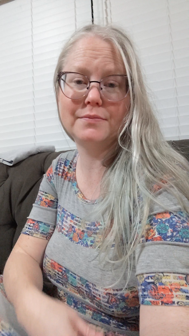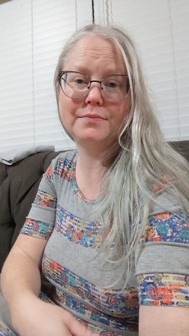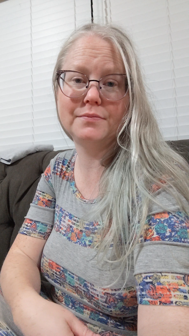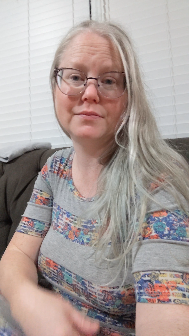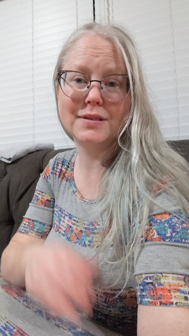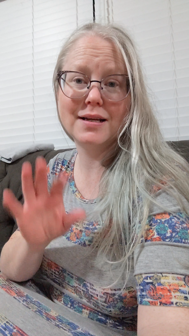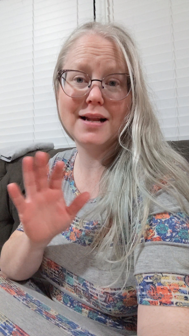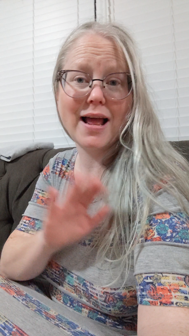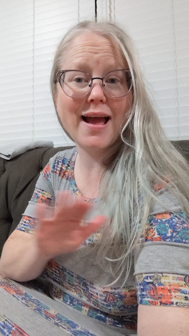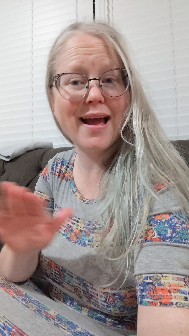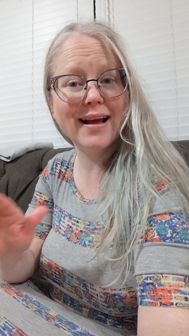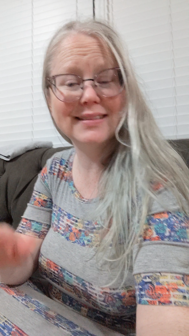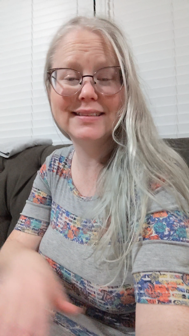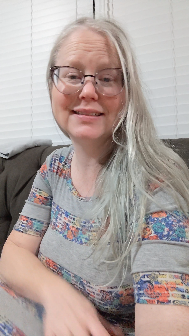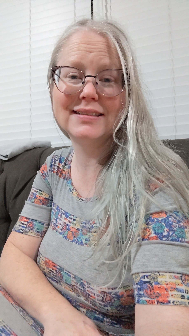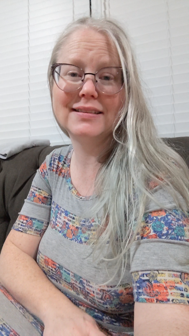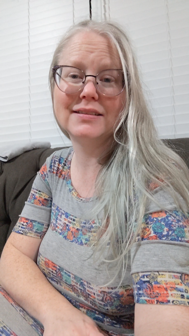nice